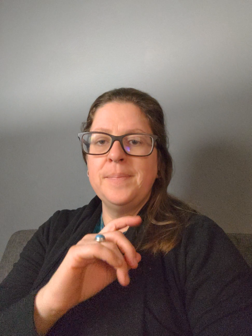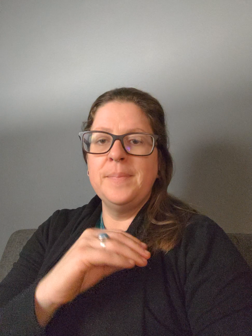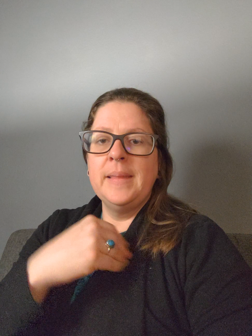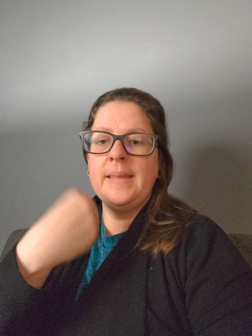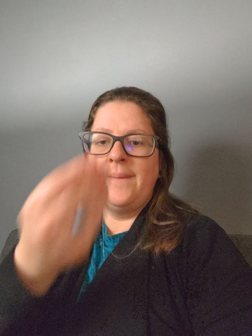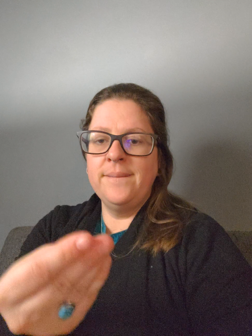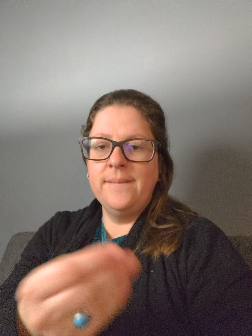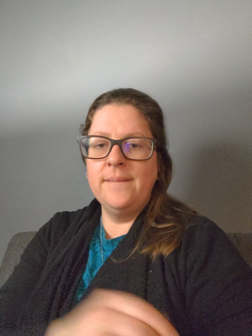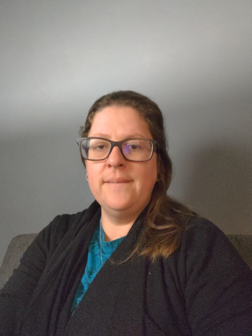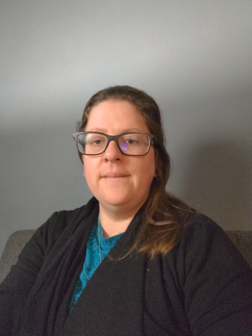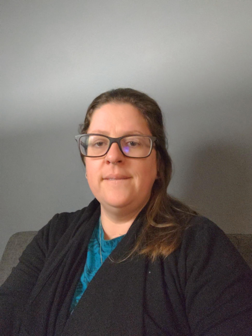give